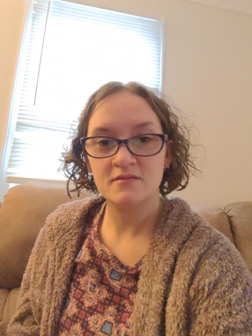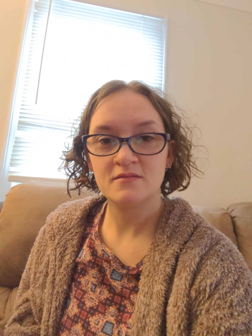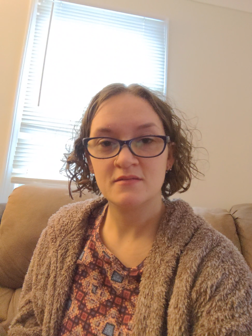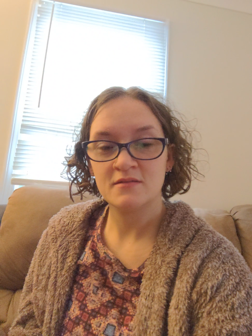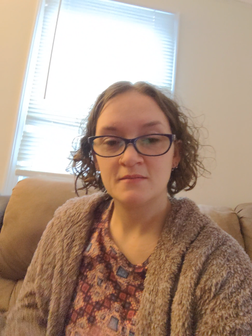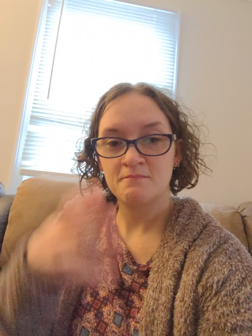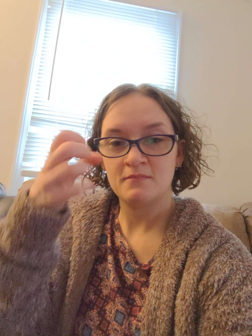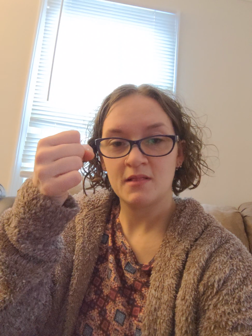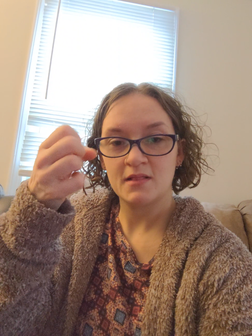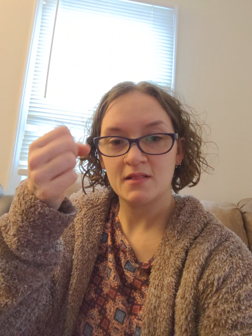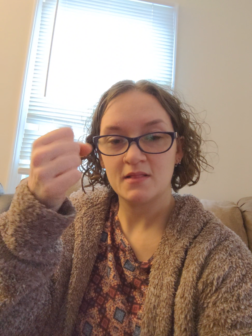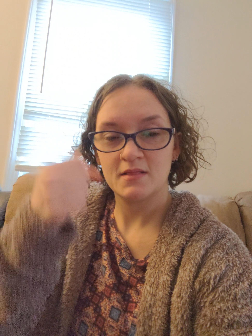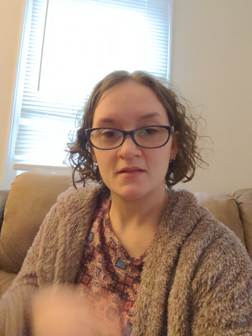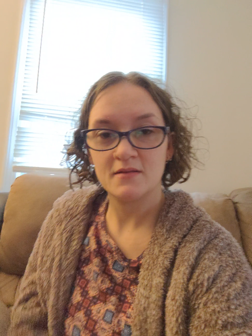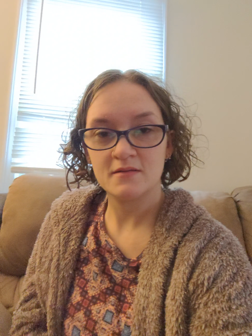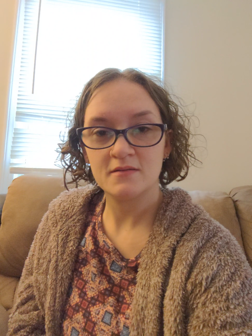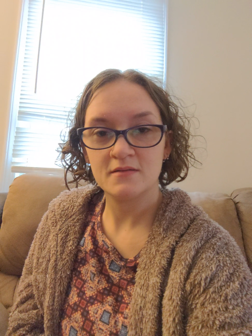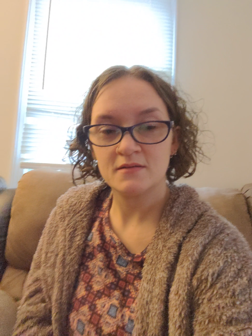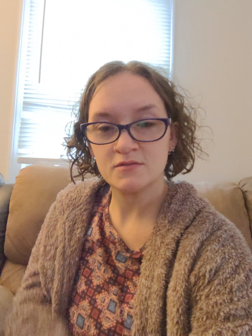milk